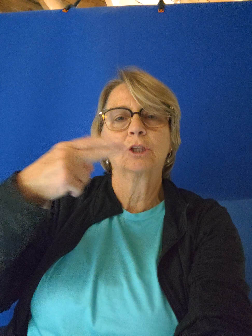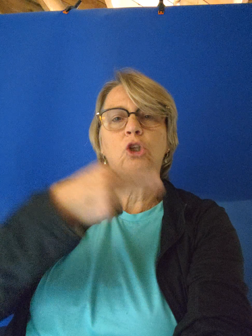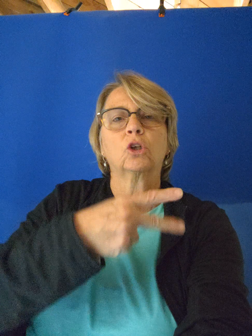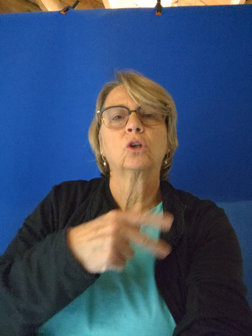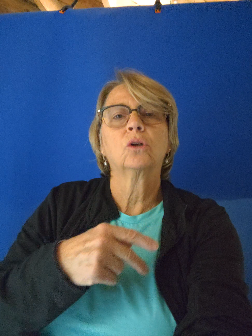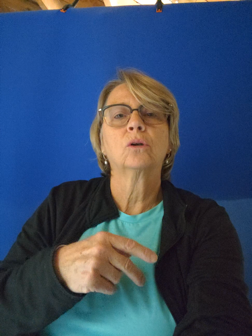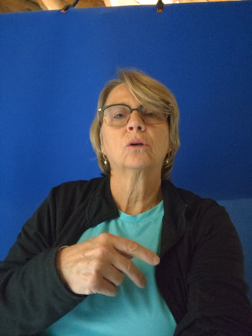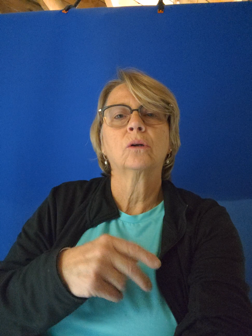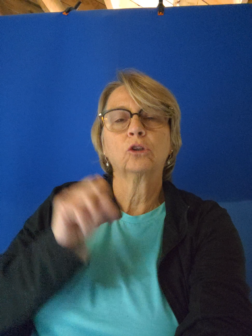scissors